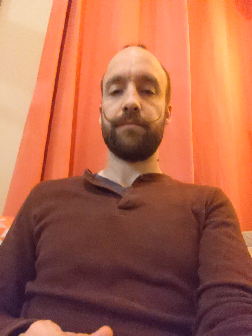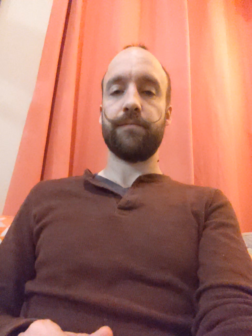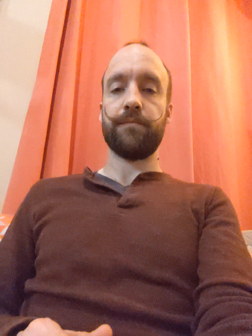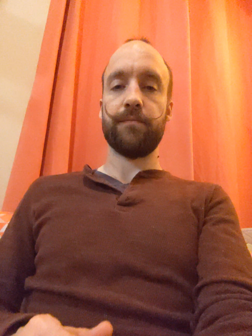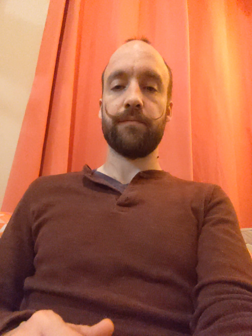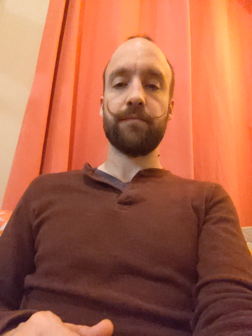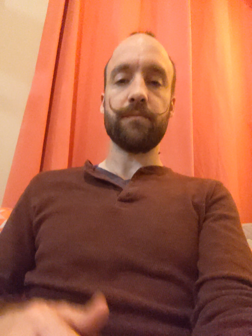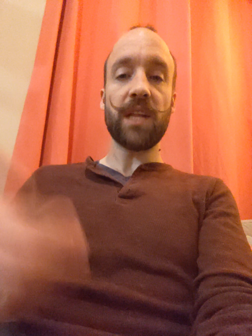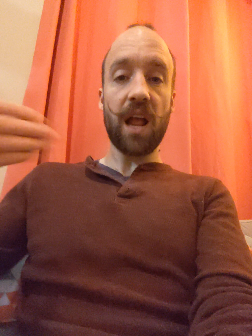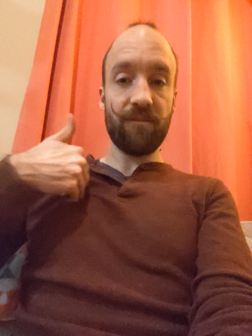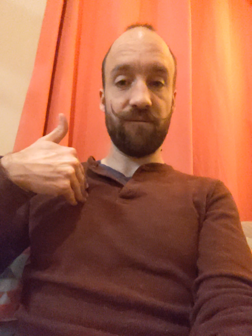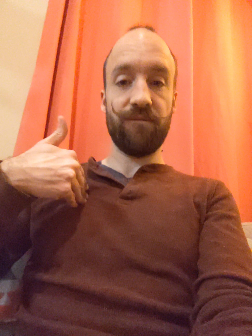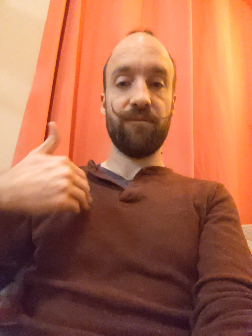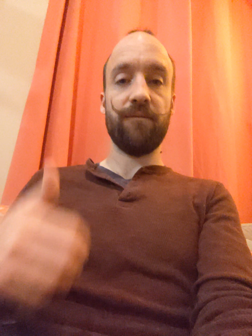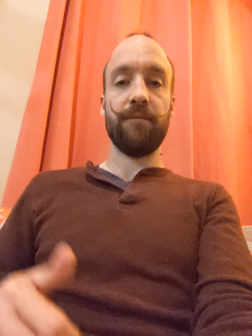have